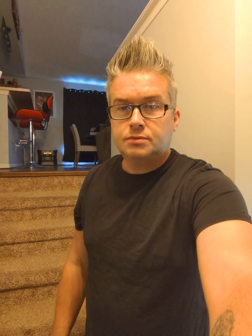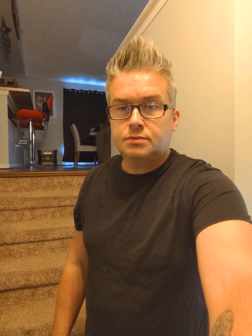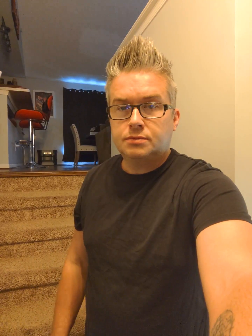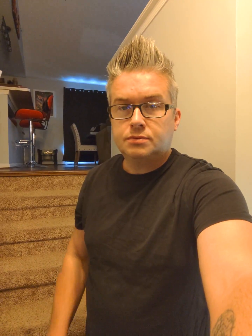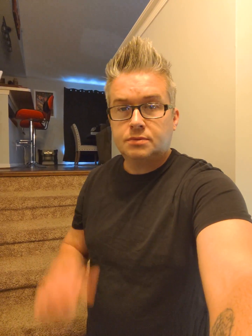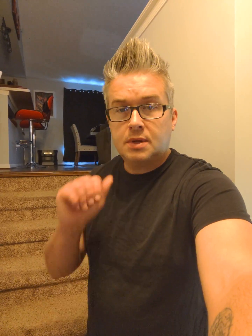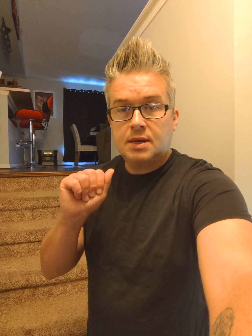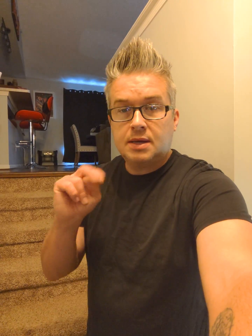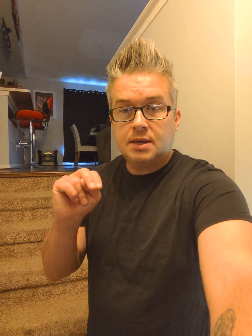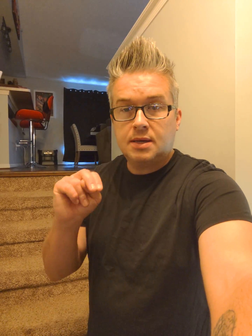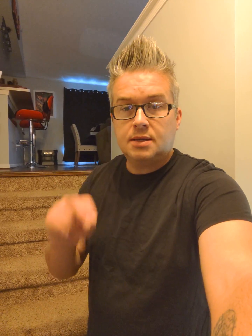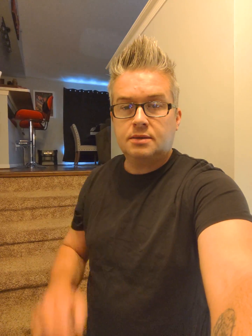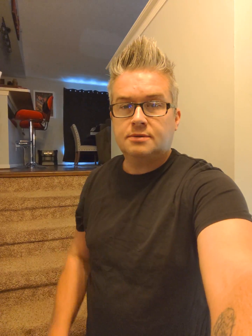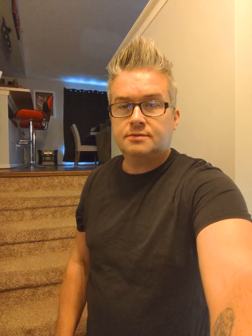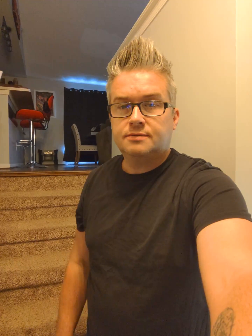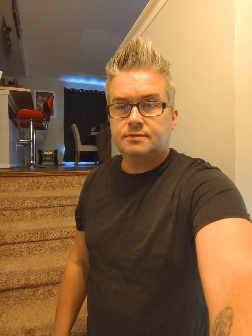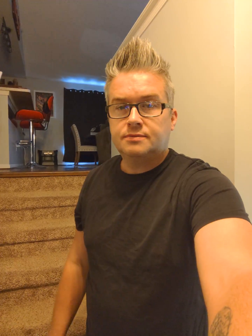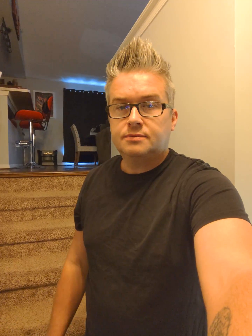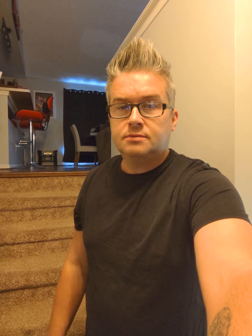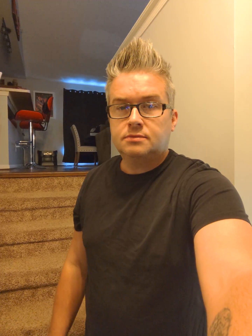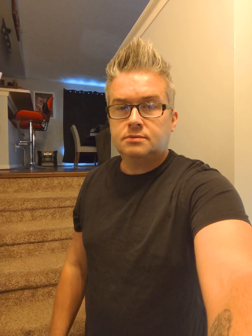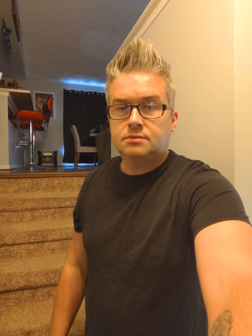an